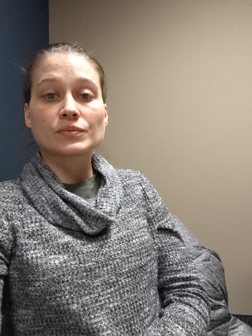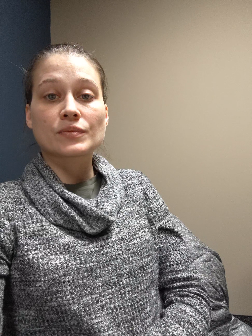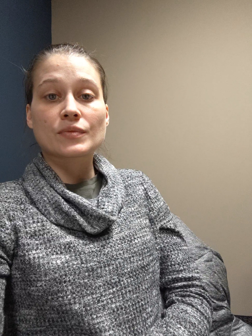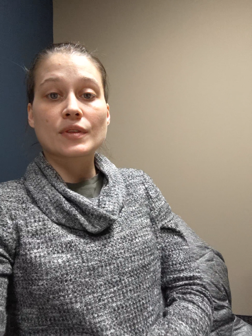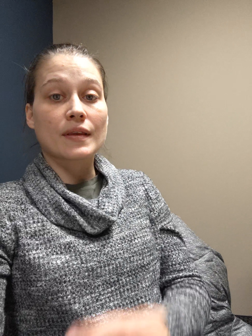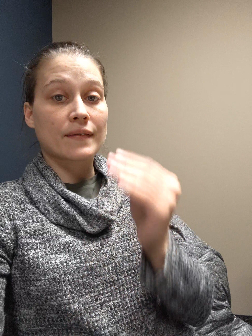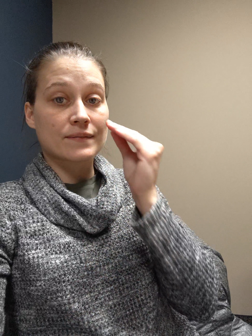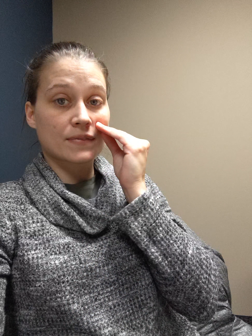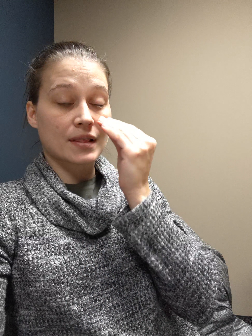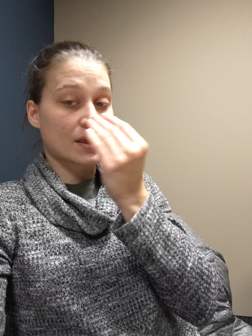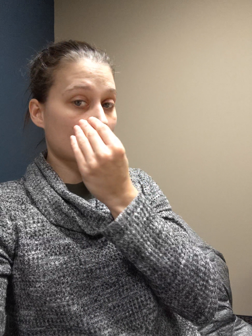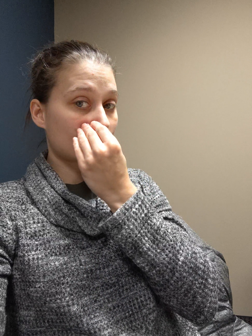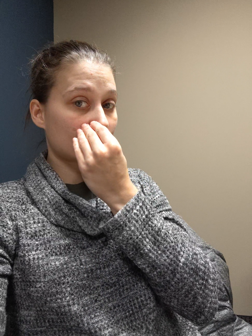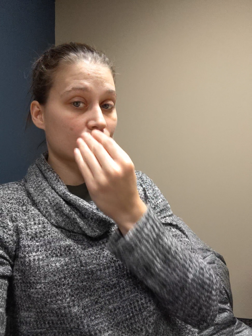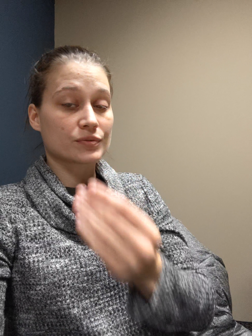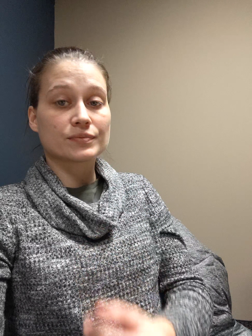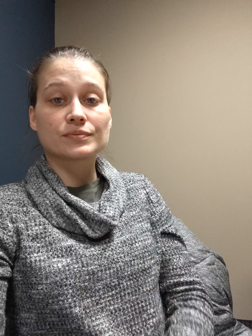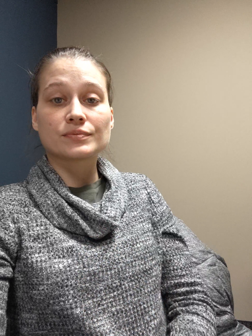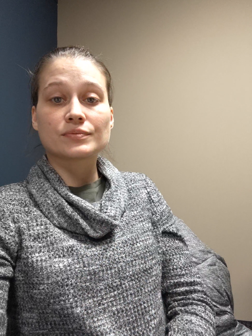flower